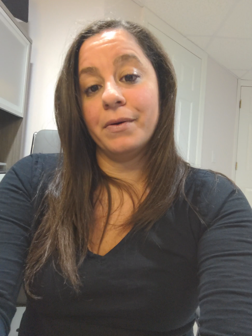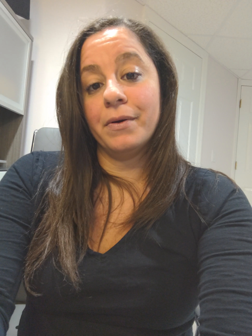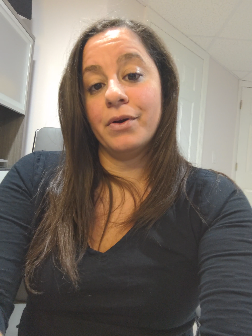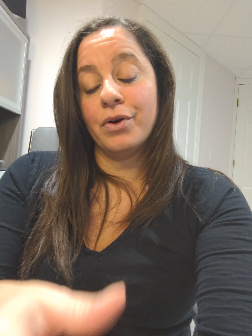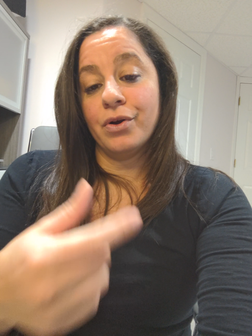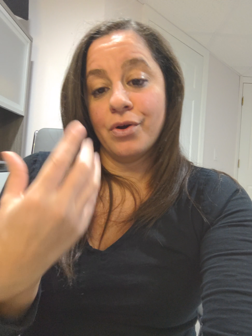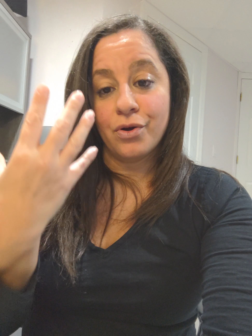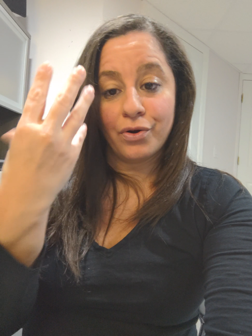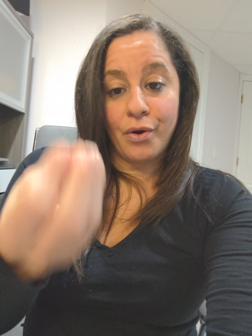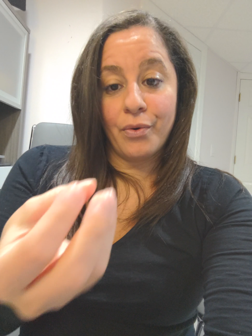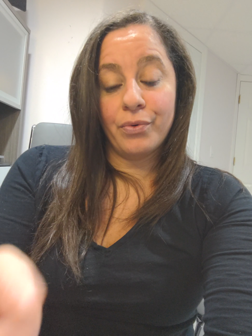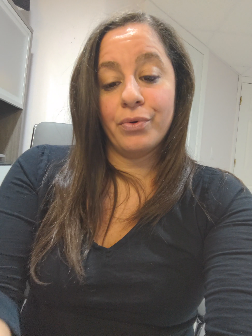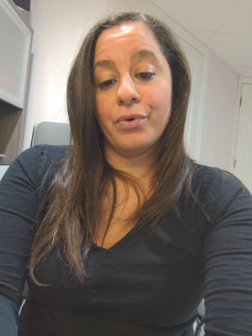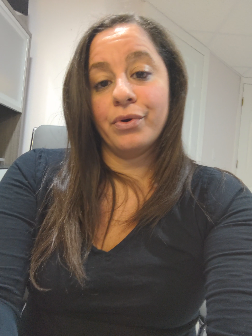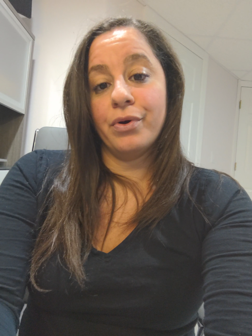go